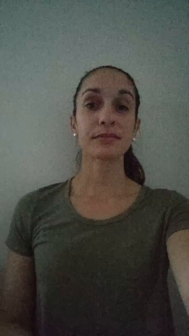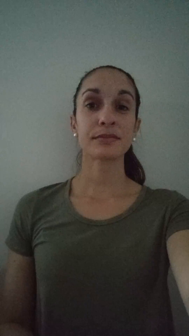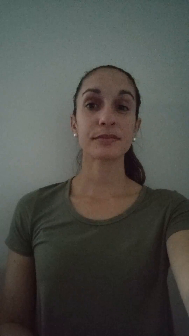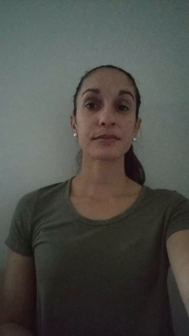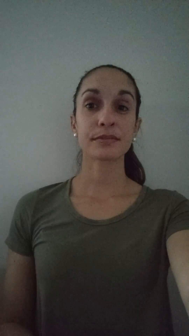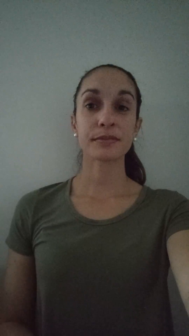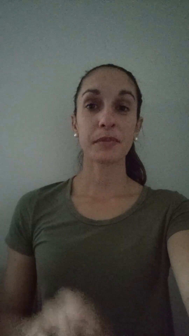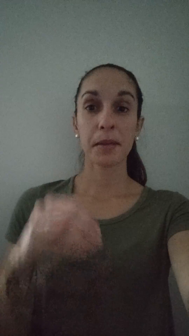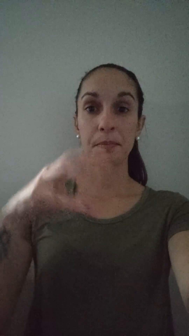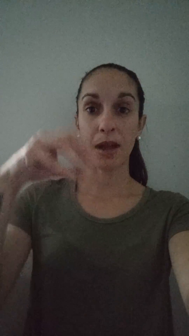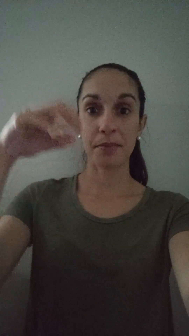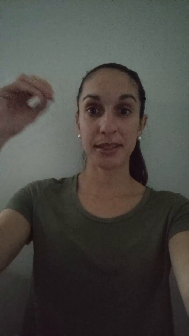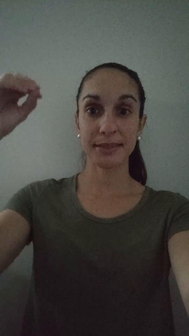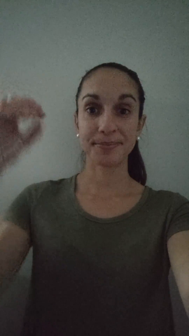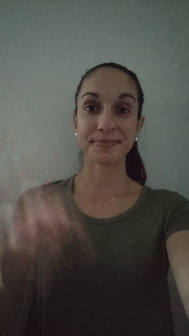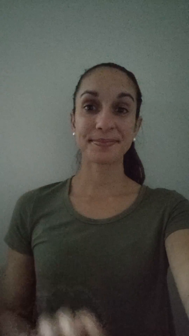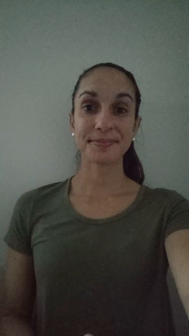bubbles